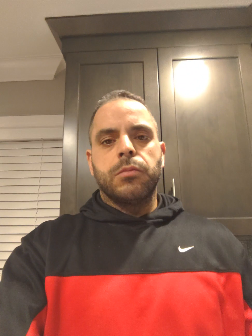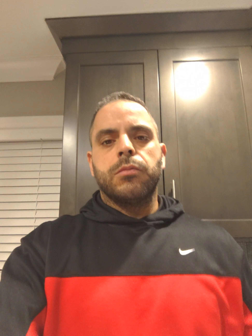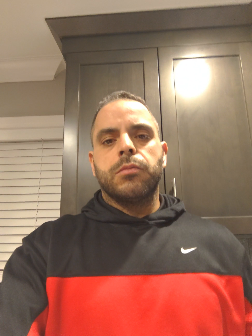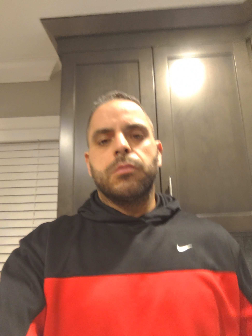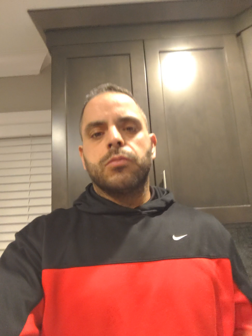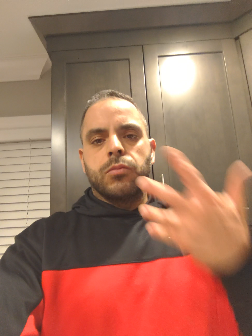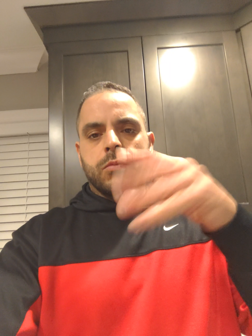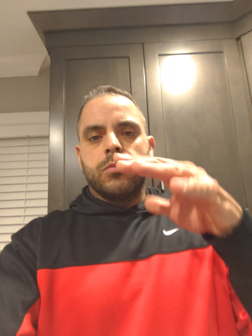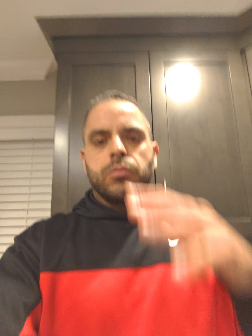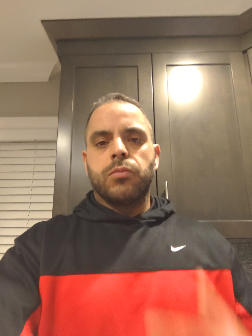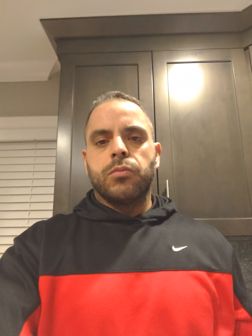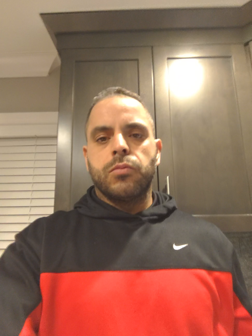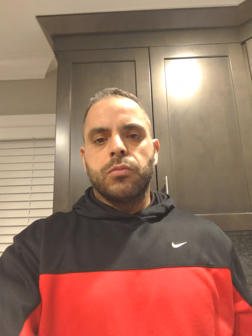finish